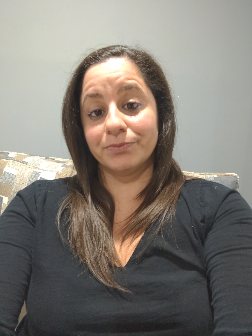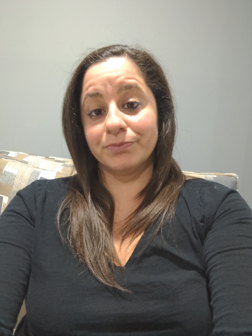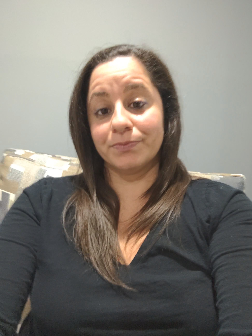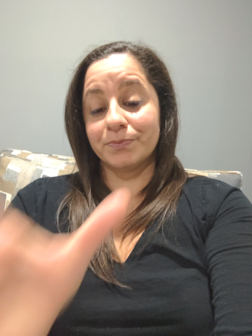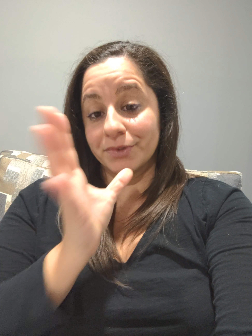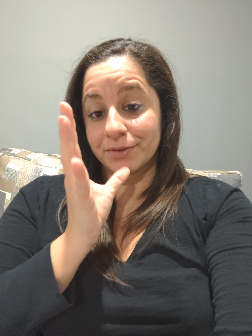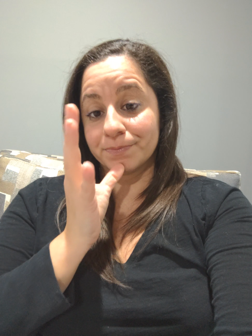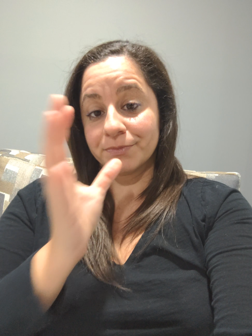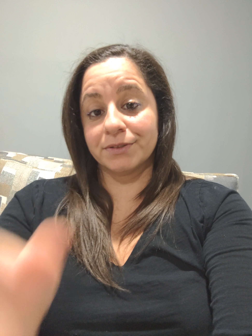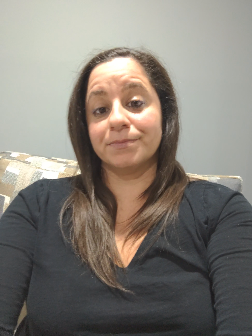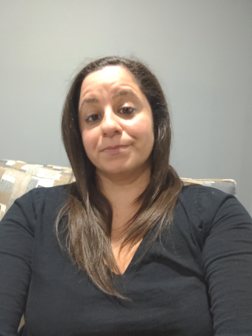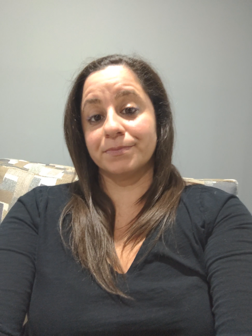mom